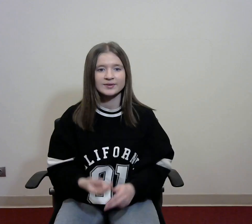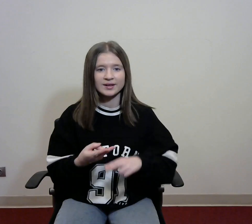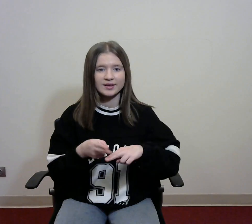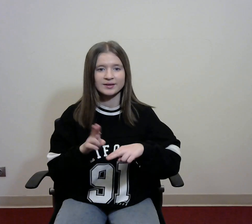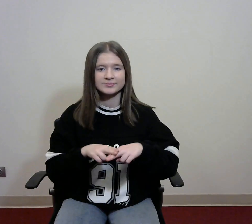bu